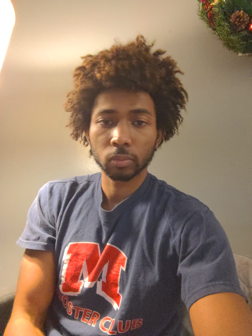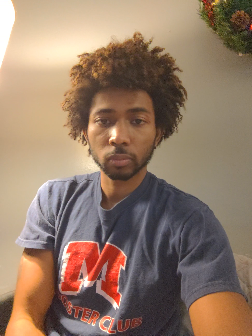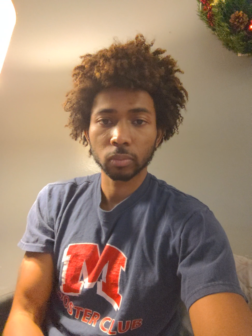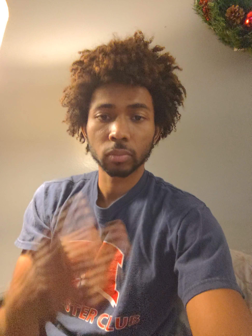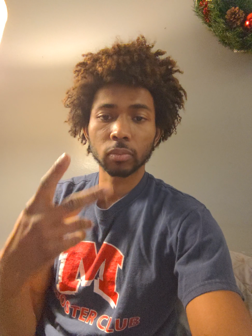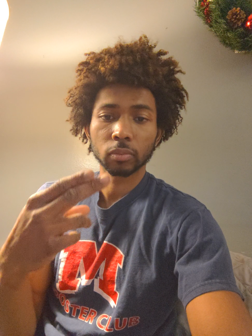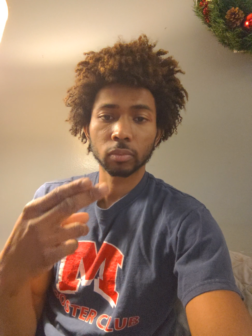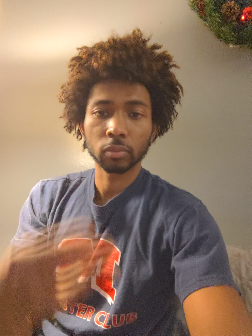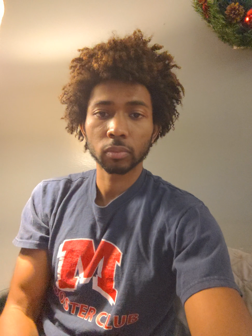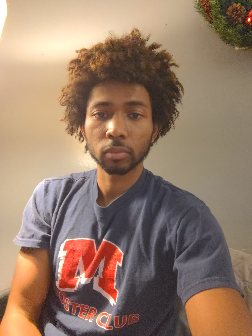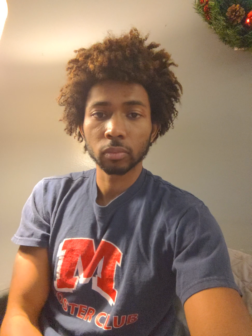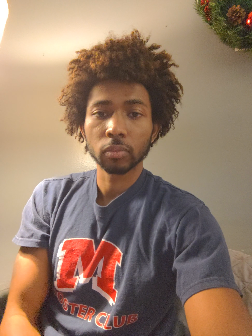scissors